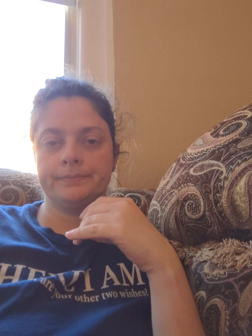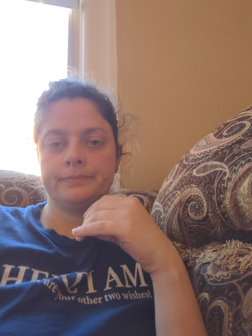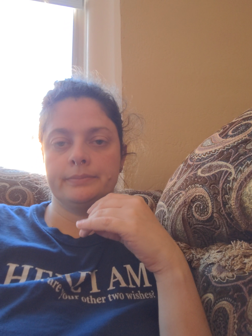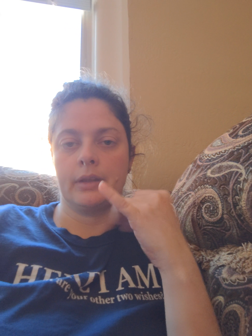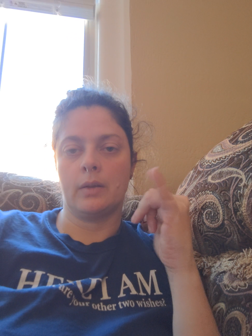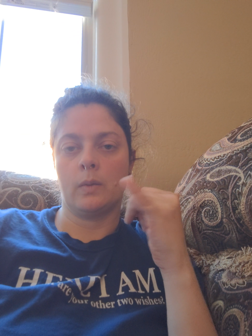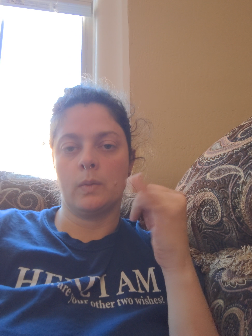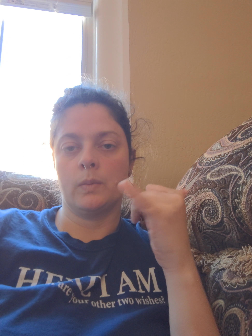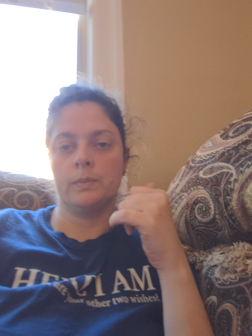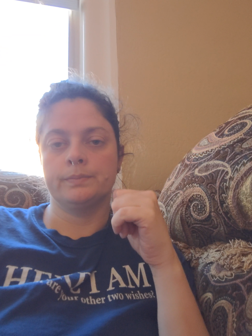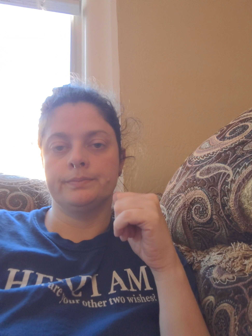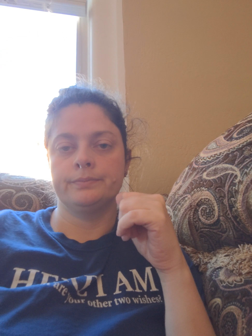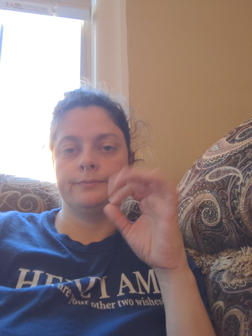yellow